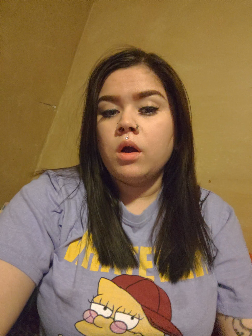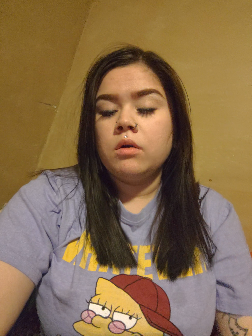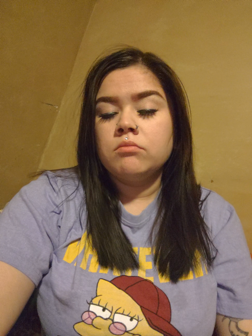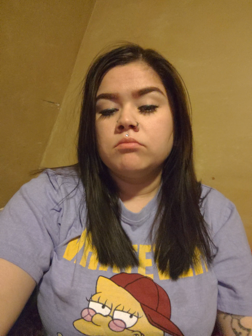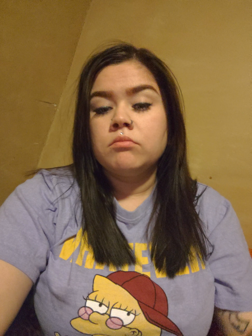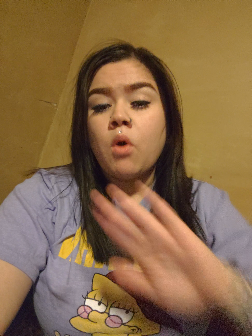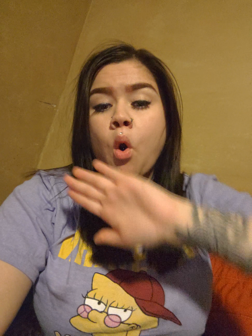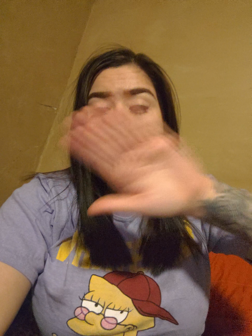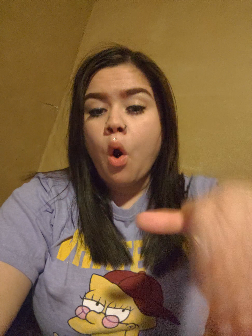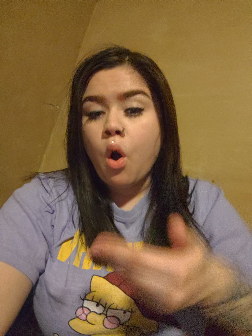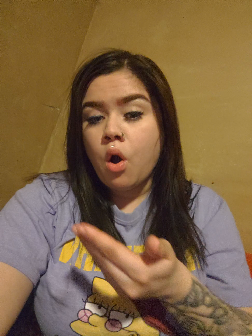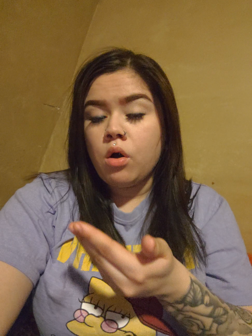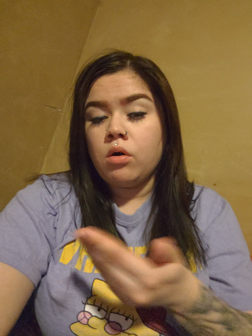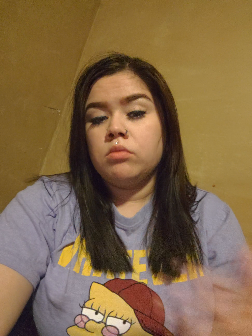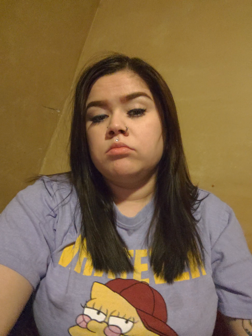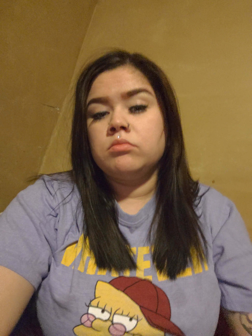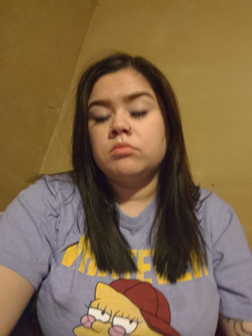all